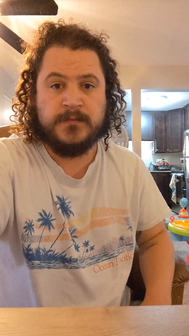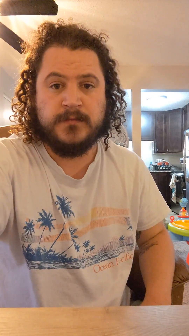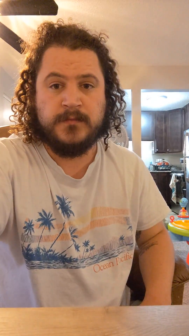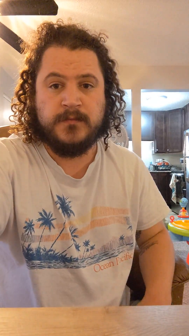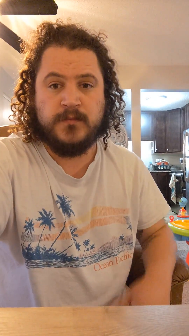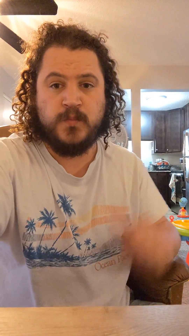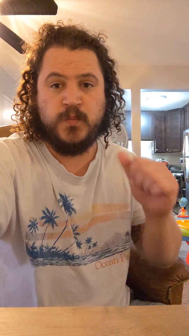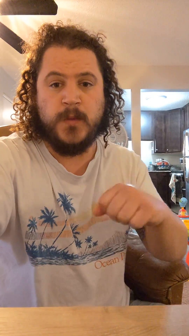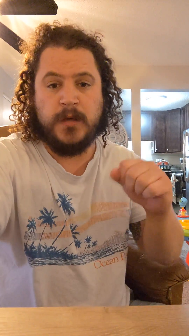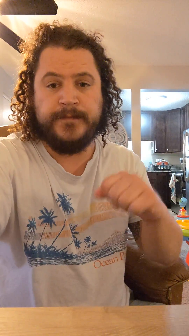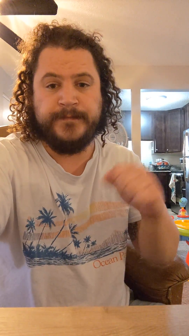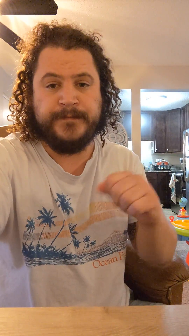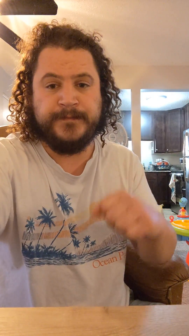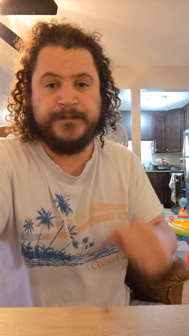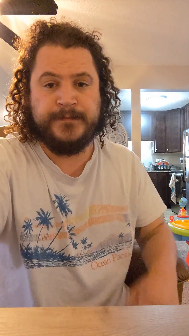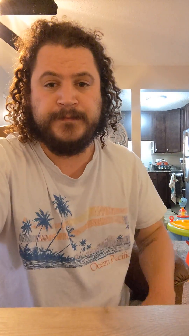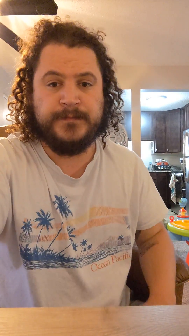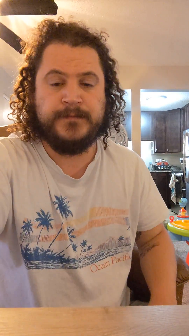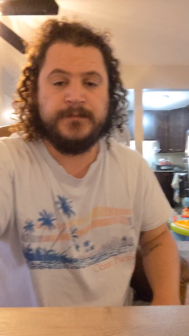rock